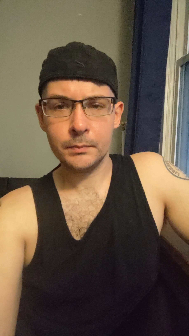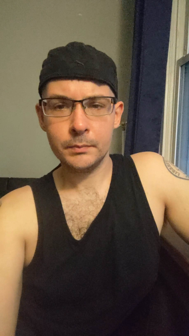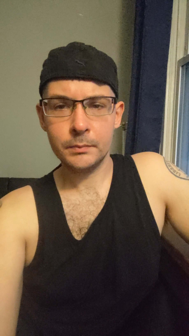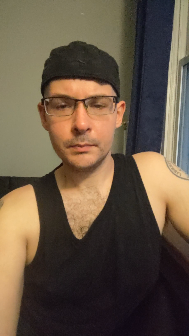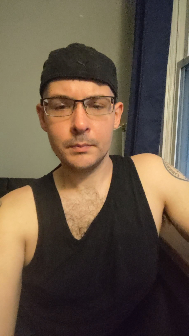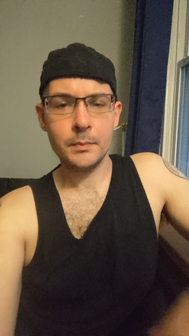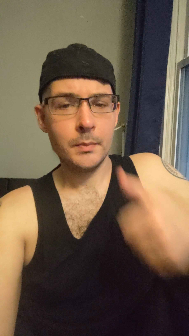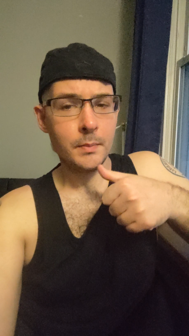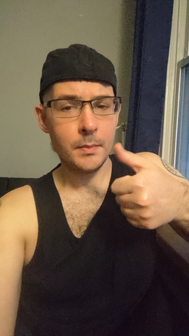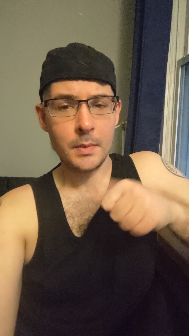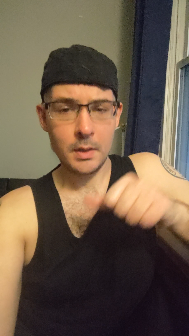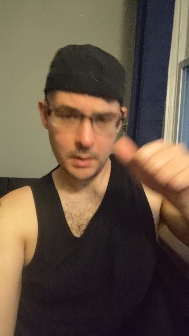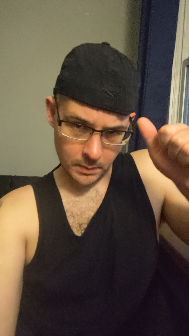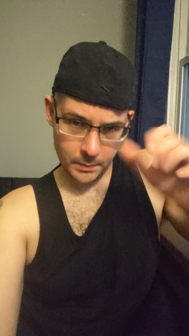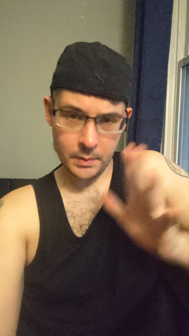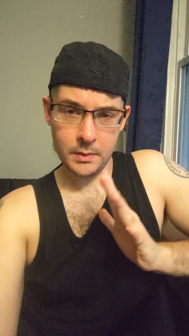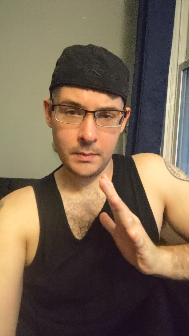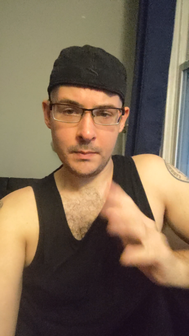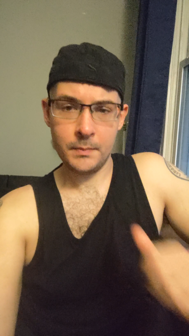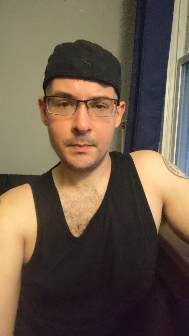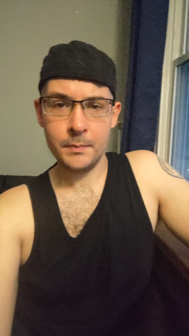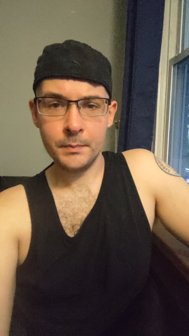mailman